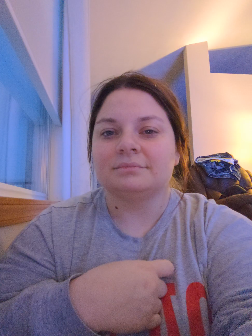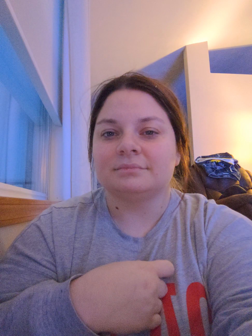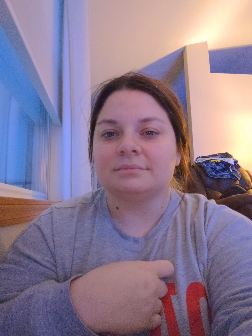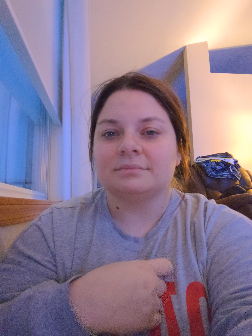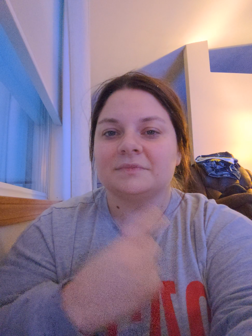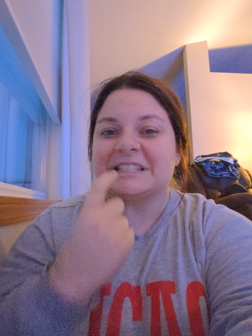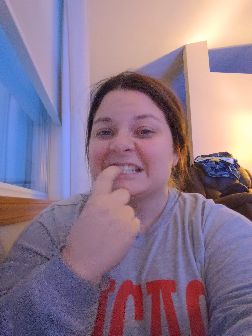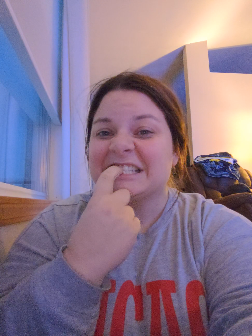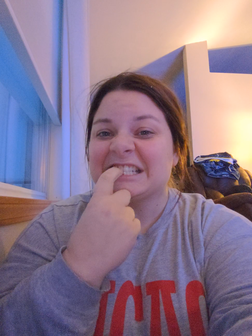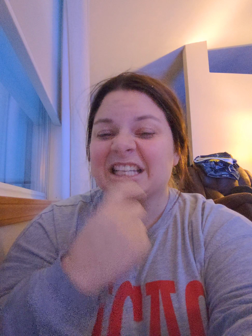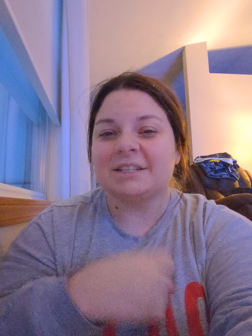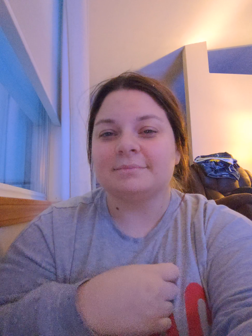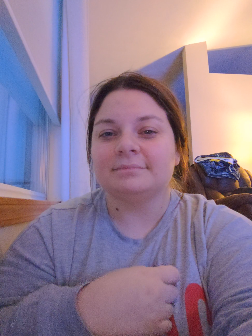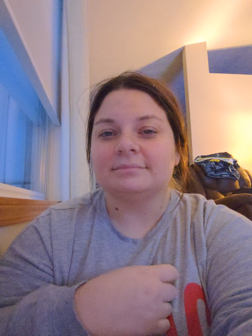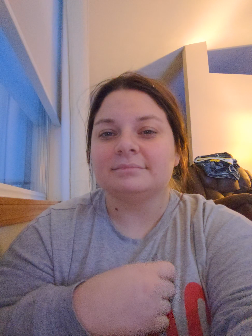tooth